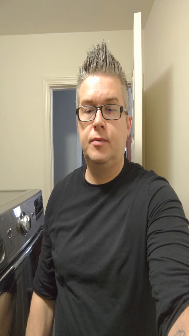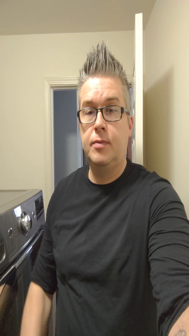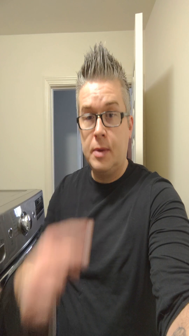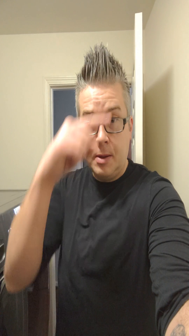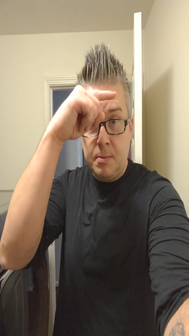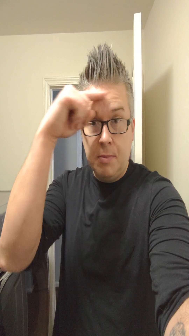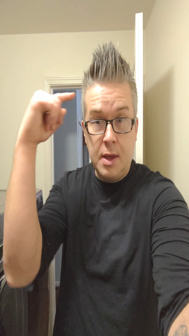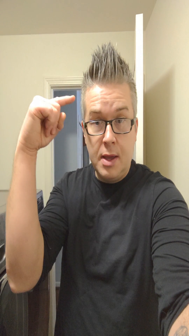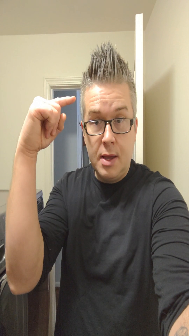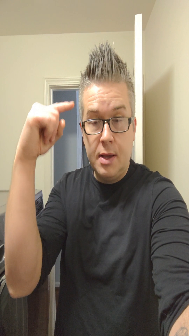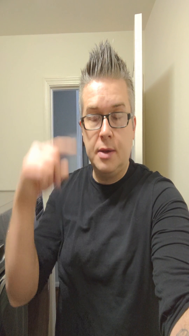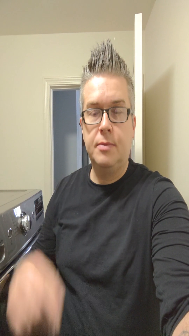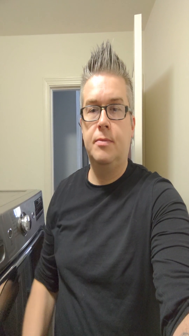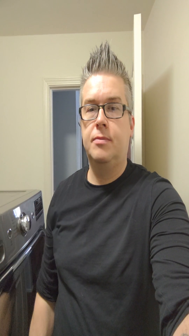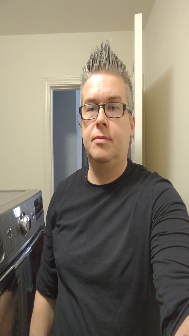black